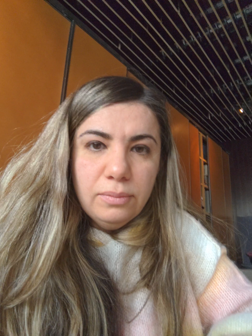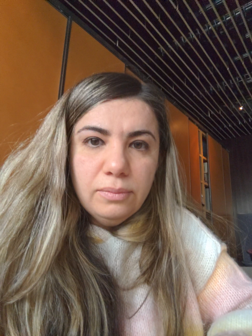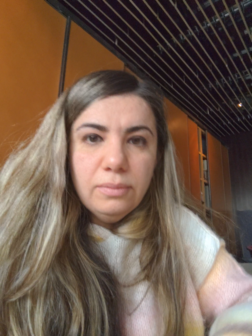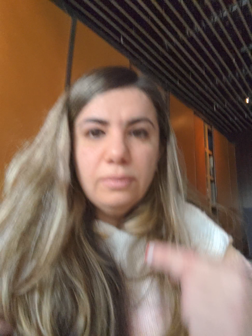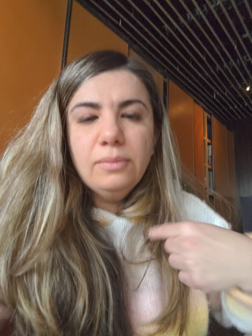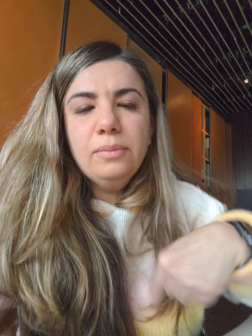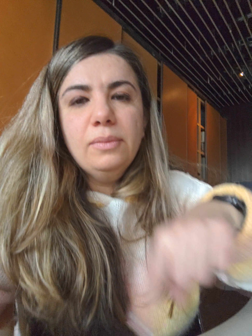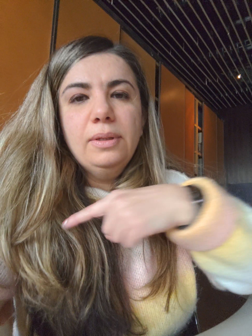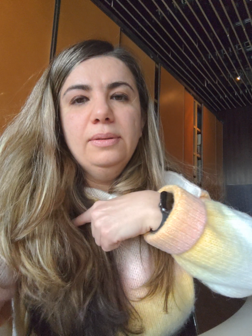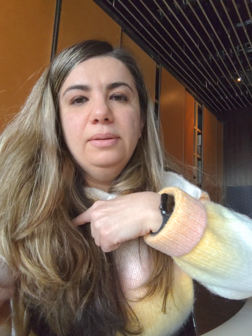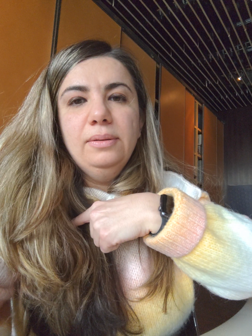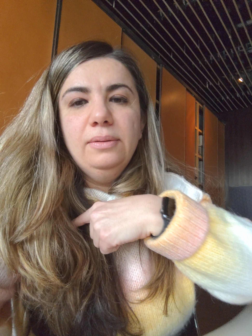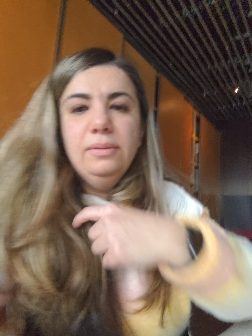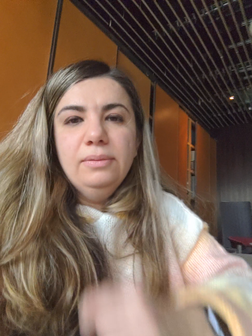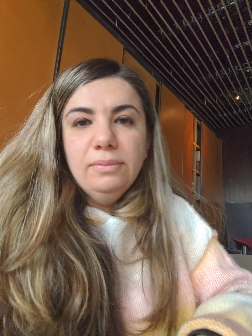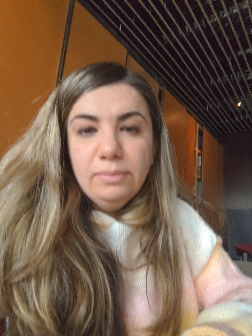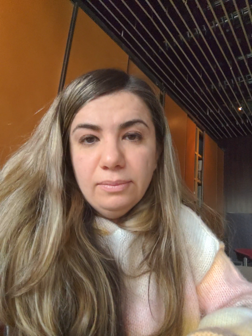we